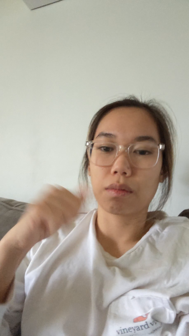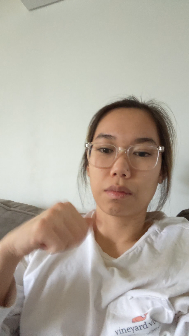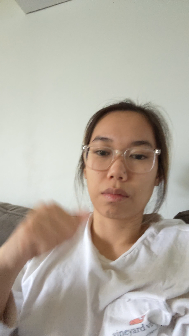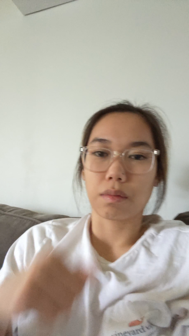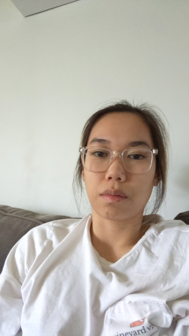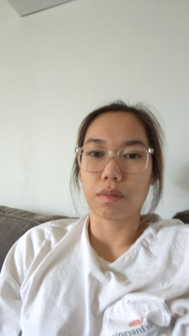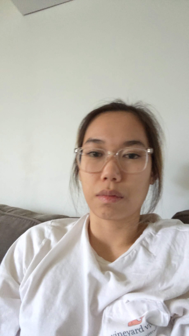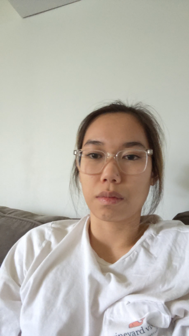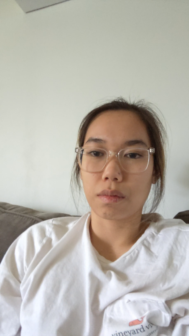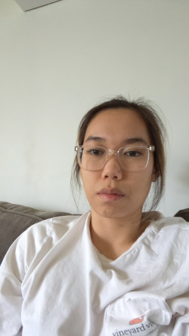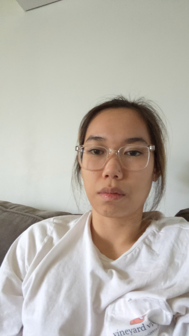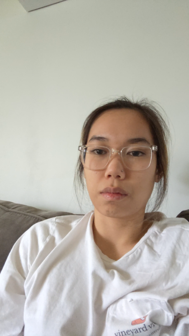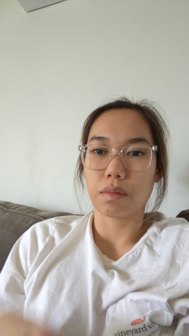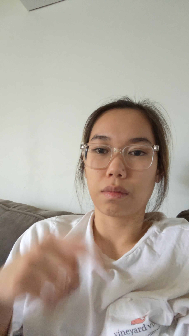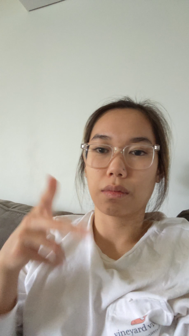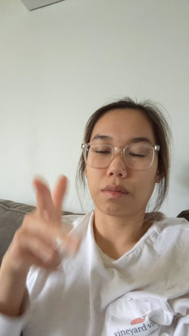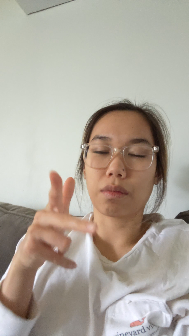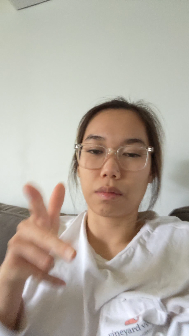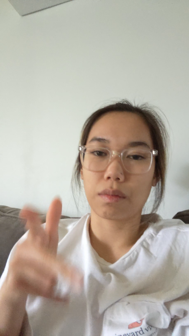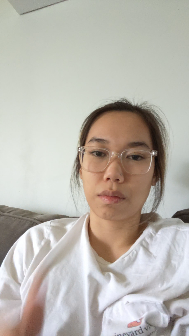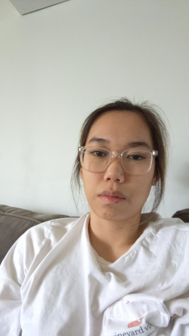garage